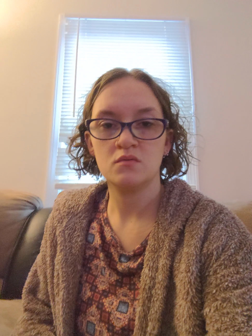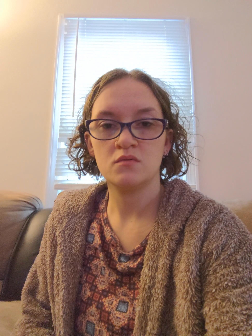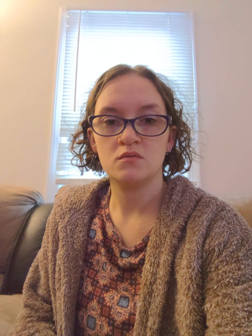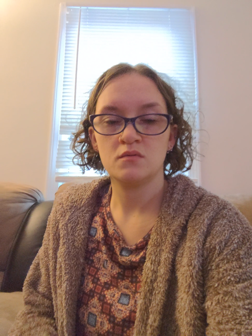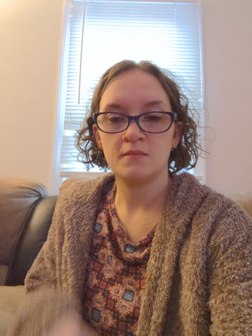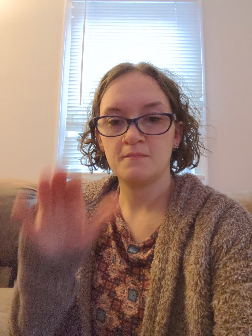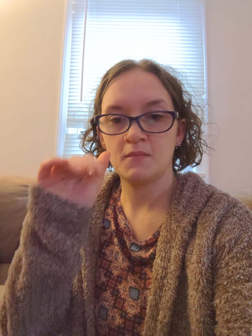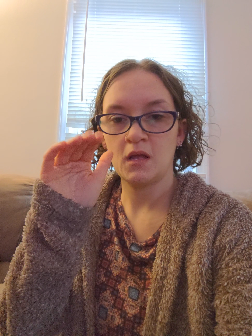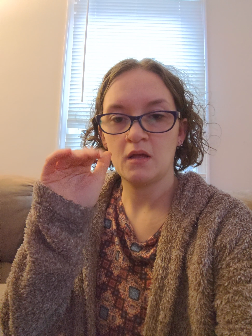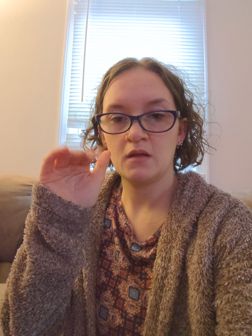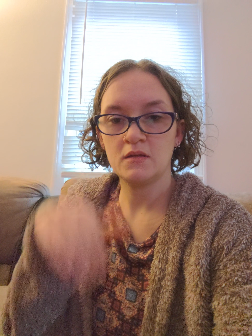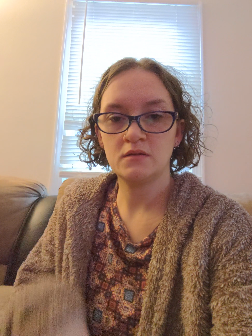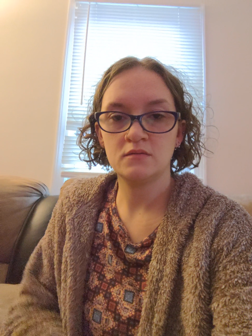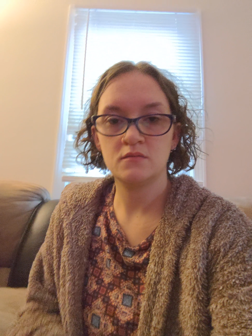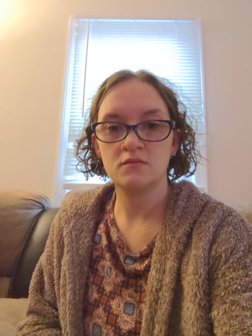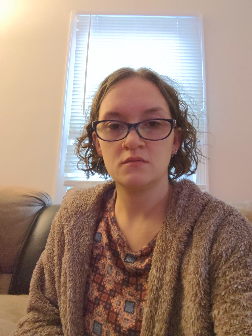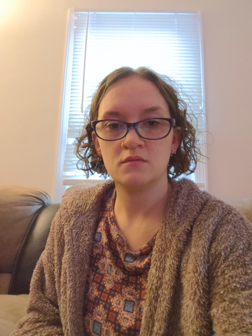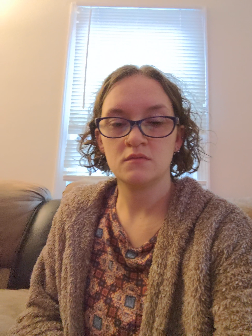bye